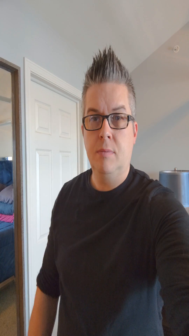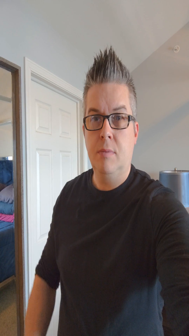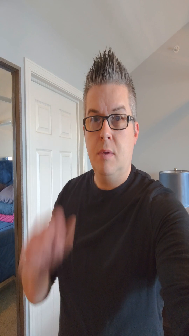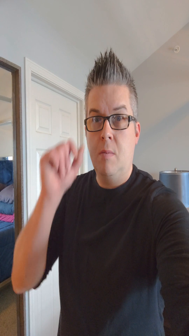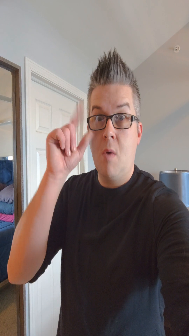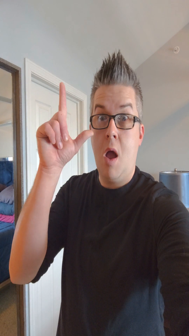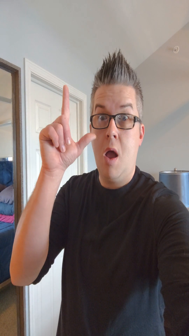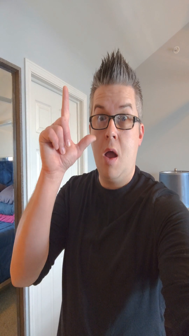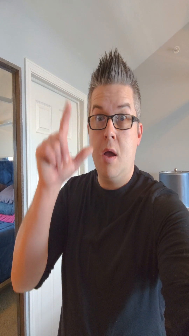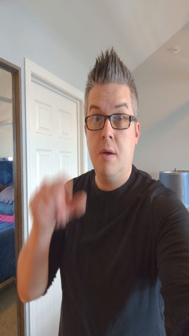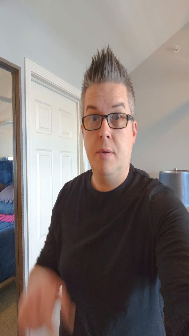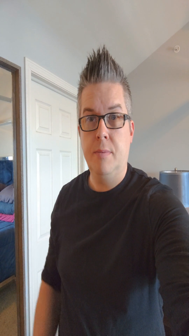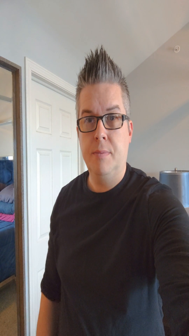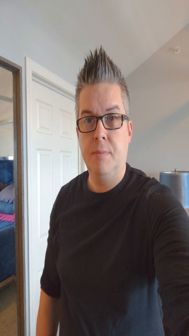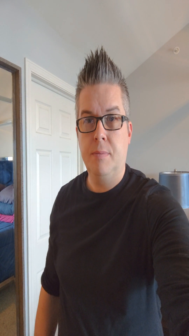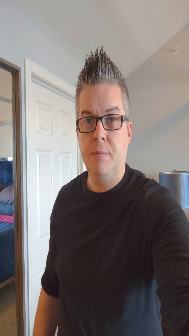awake